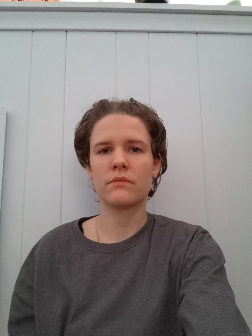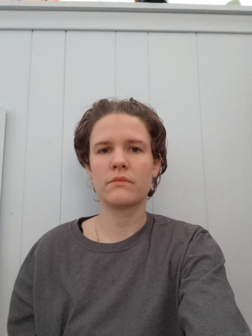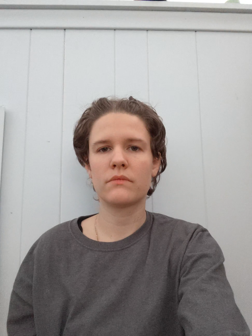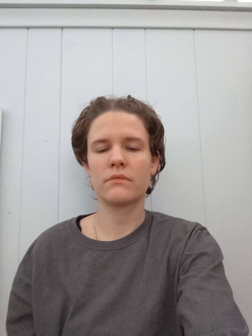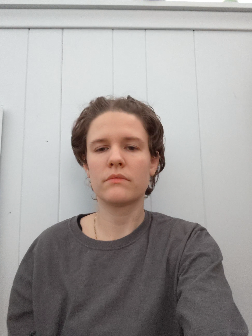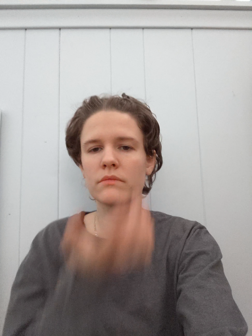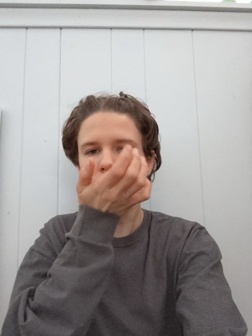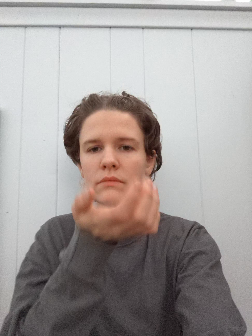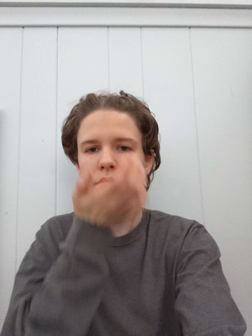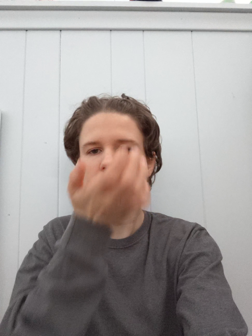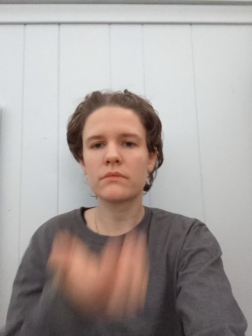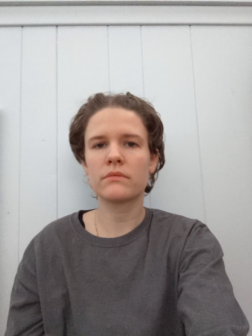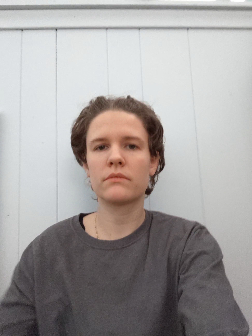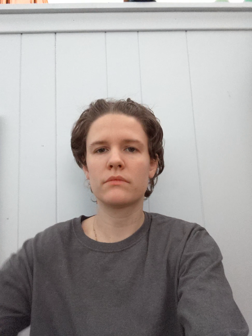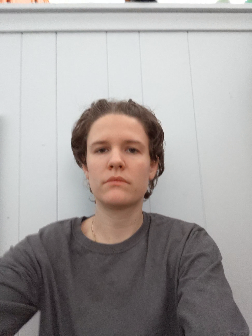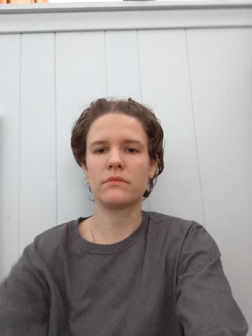grass